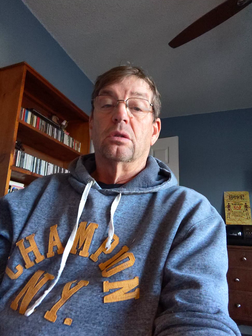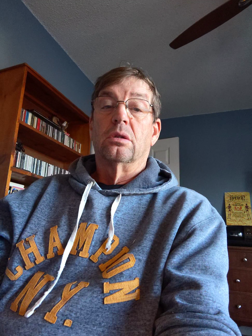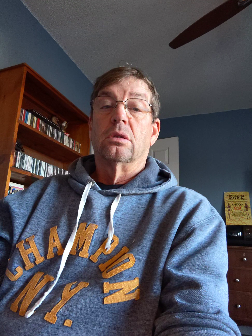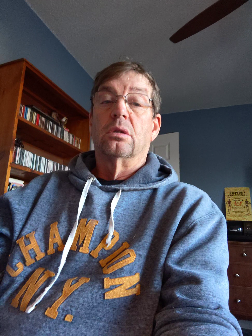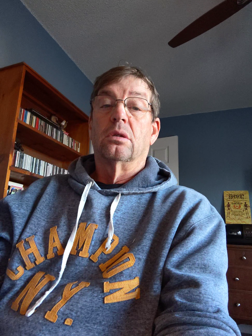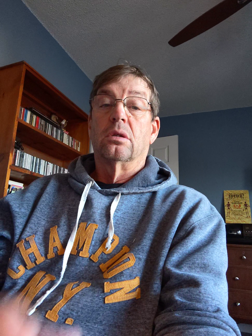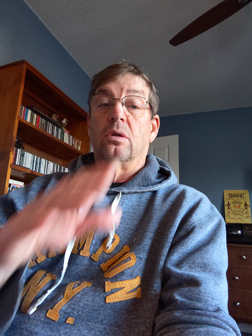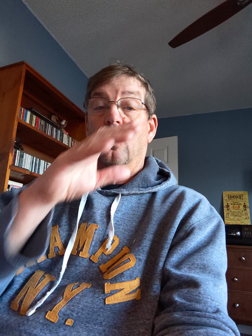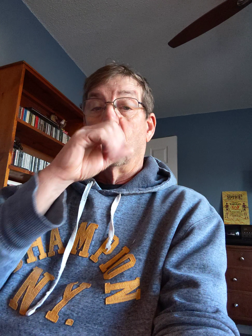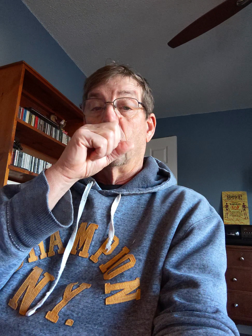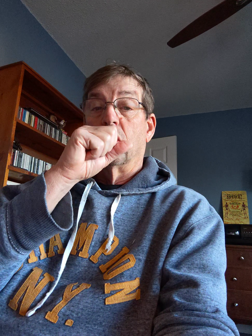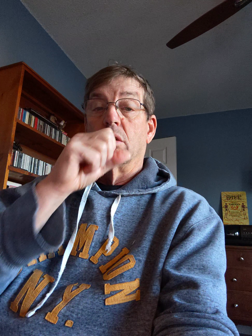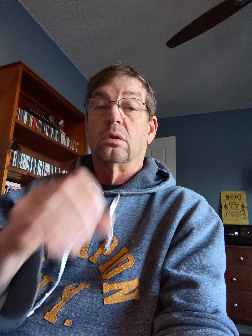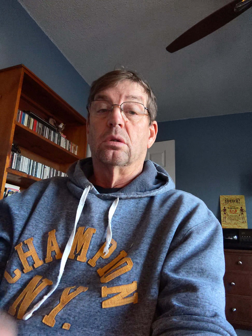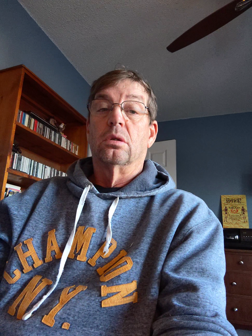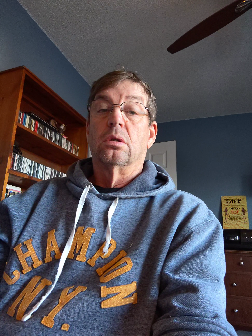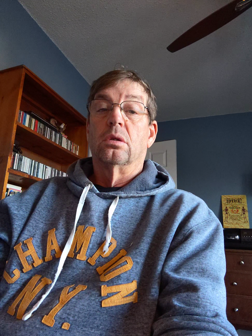orange